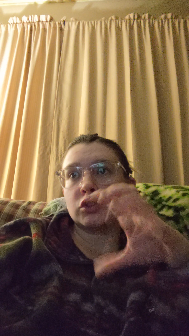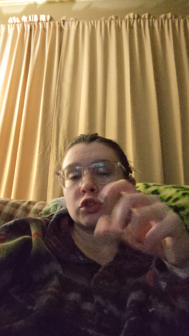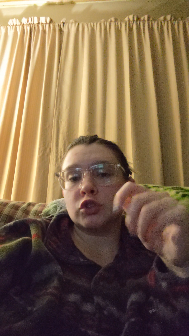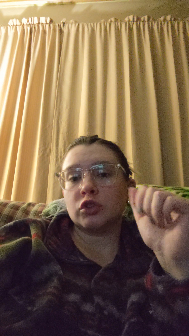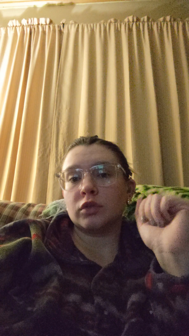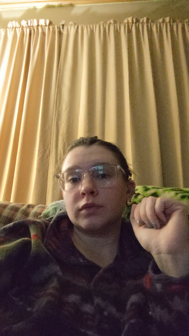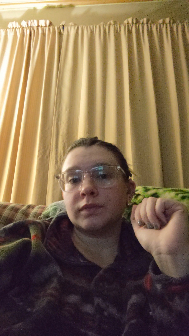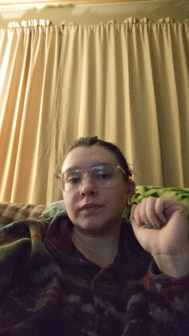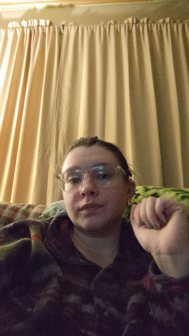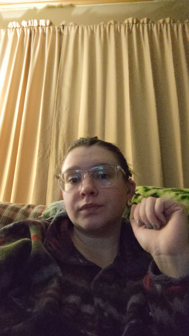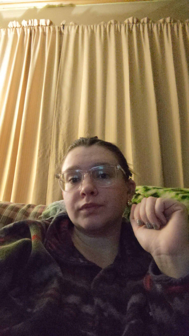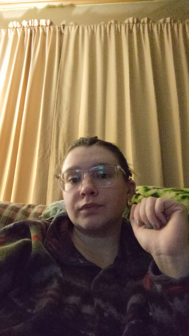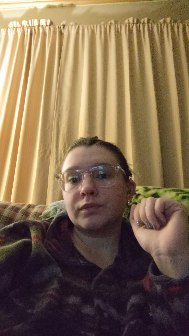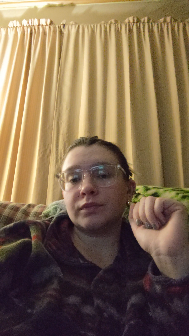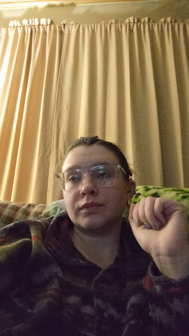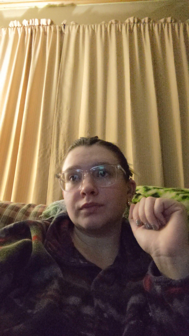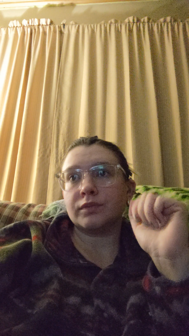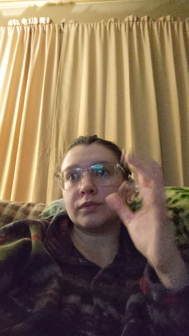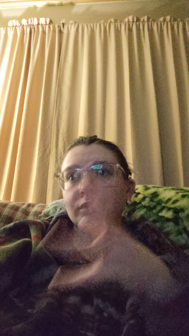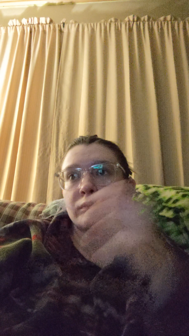pull